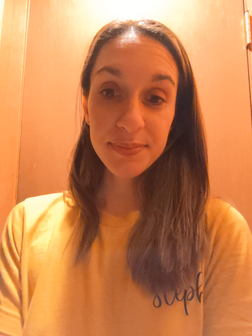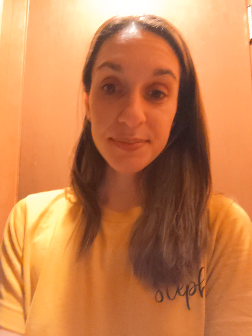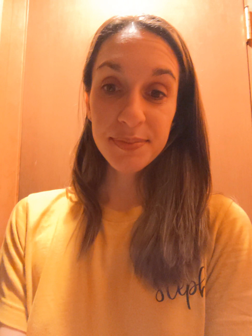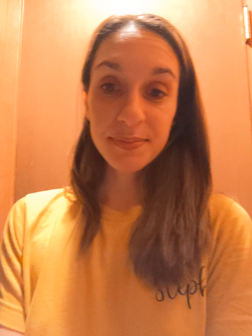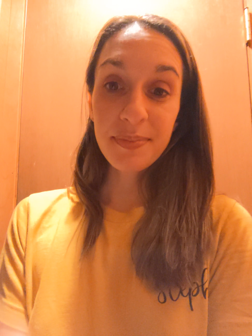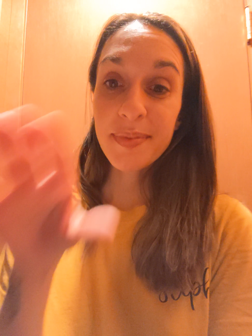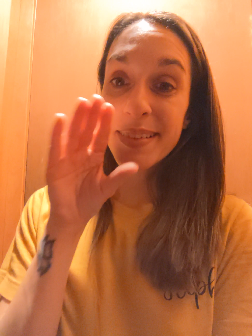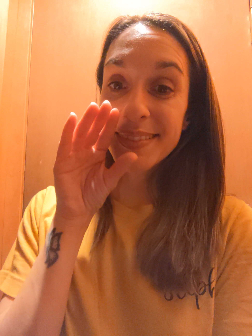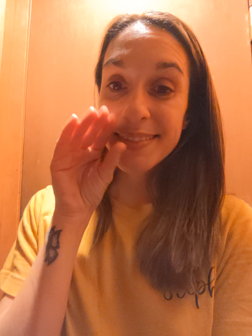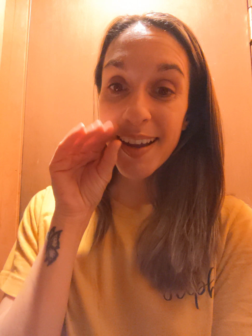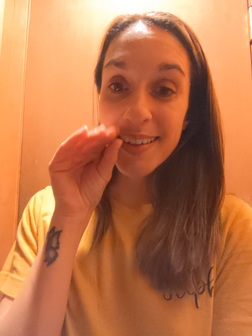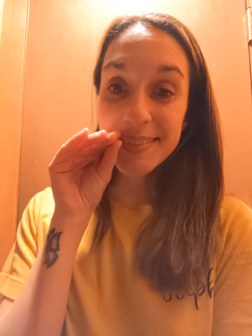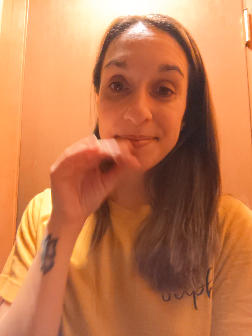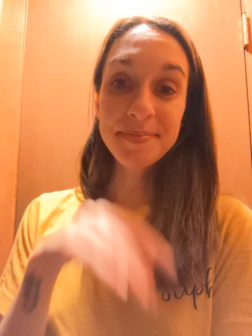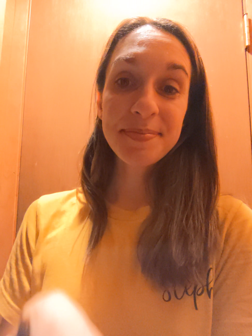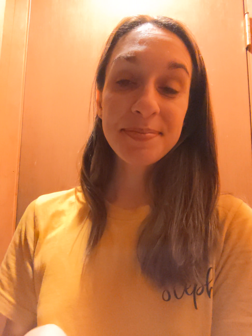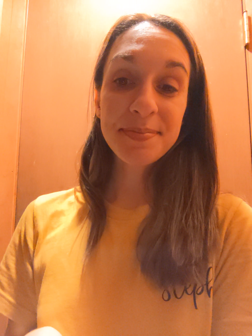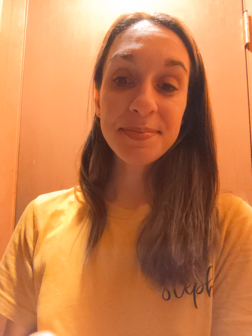goose